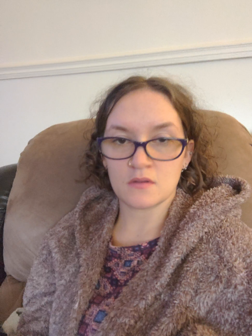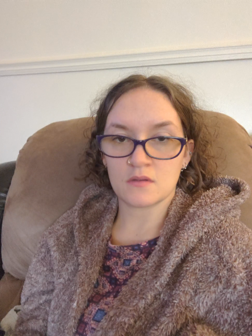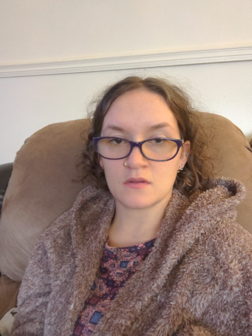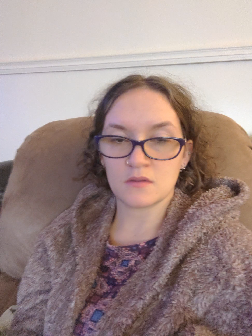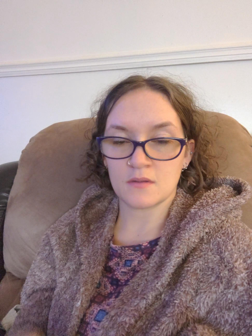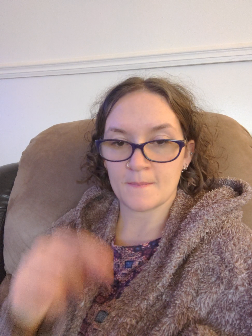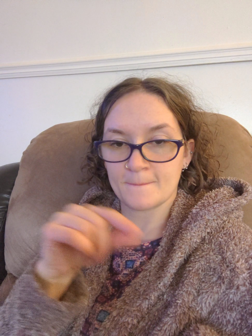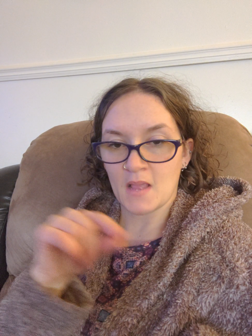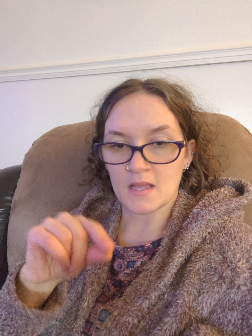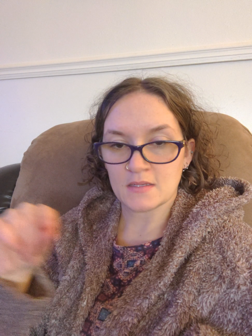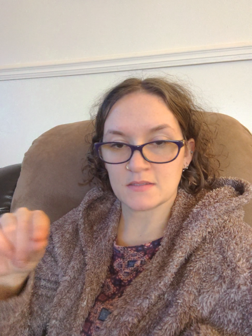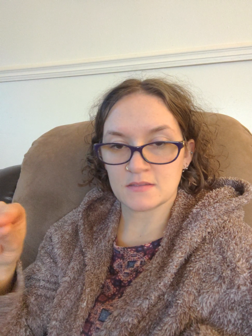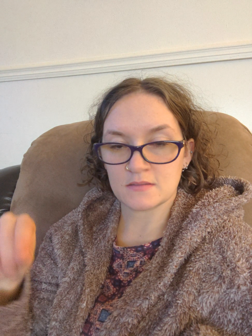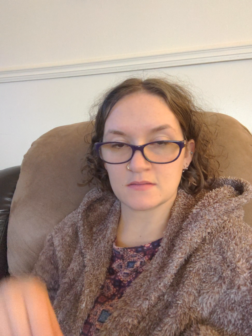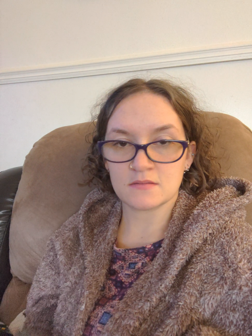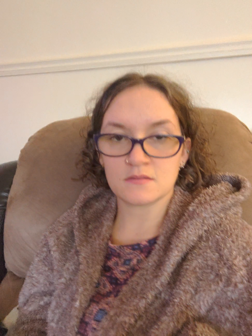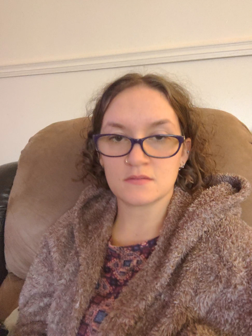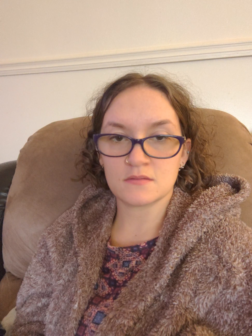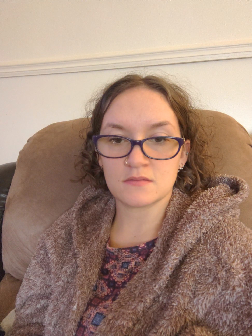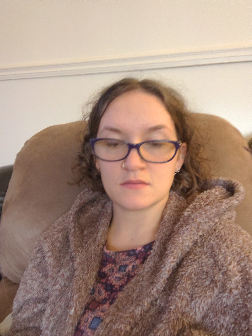pen